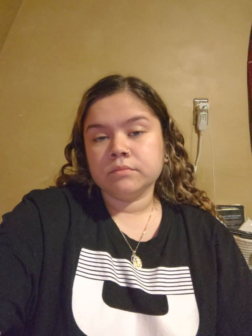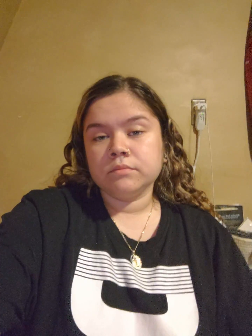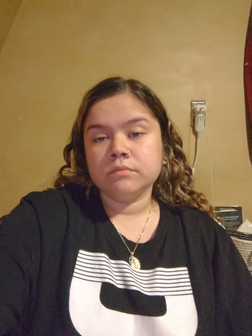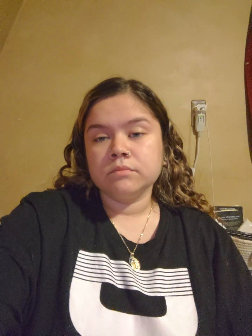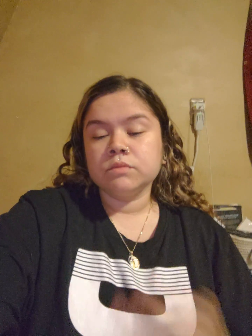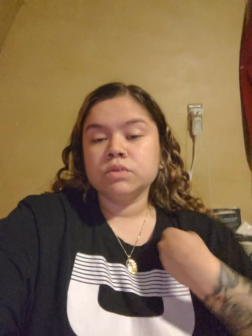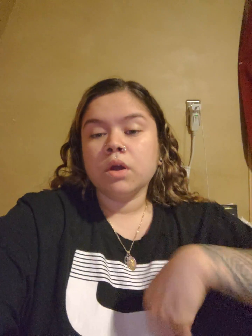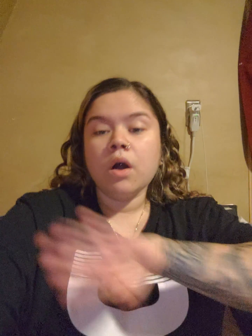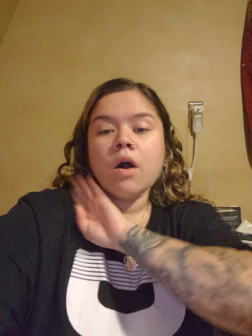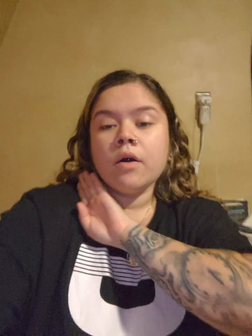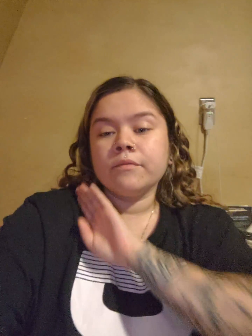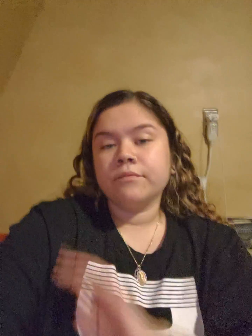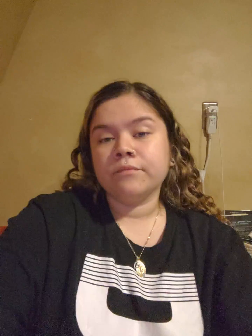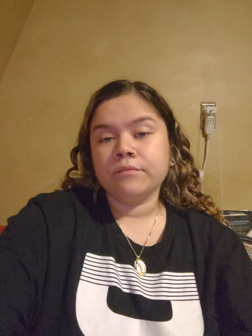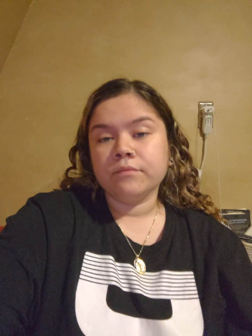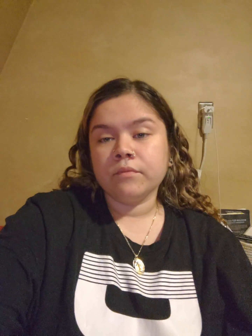scarf